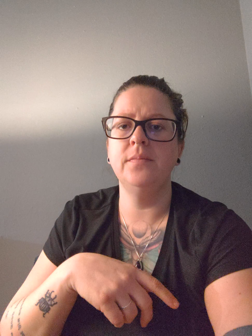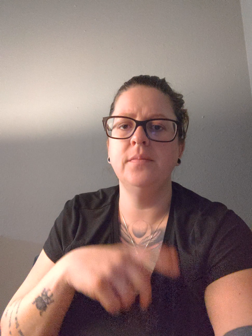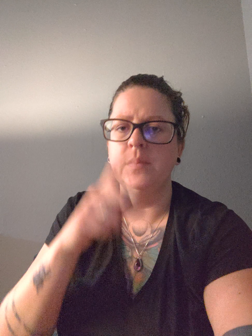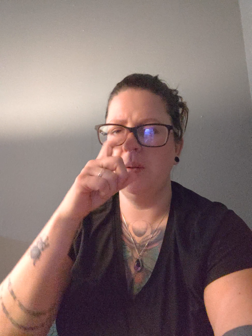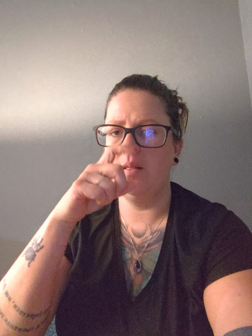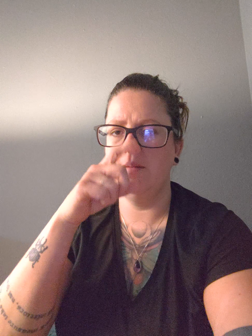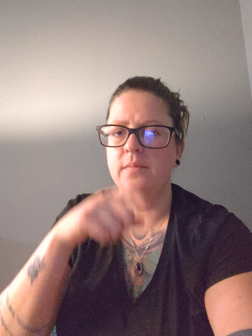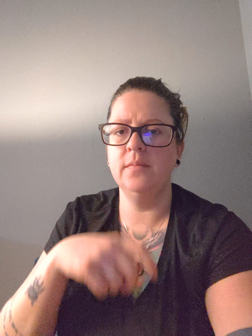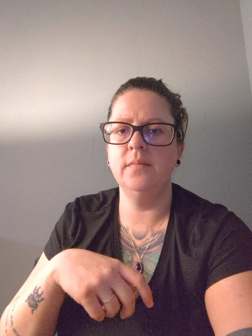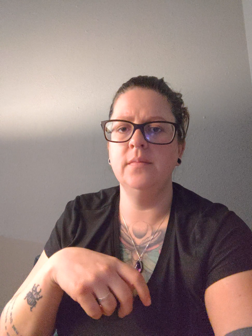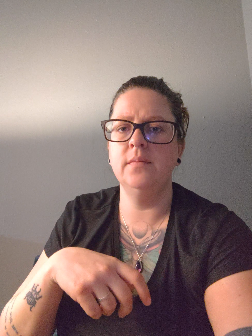doll